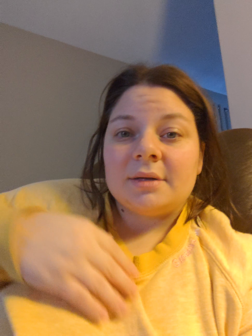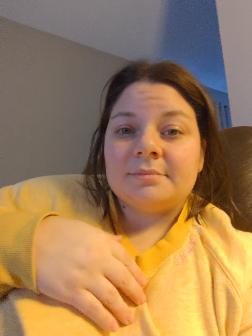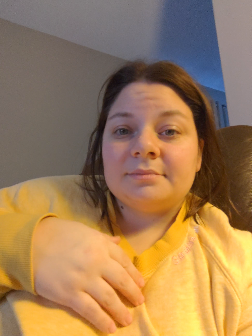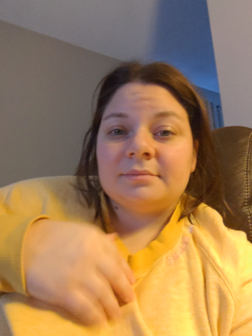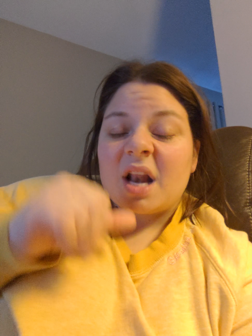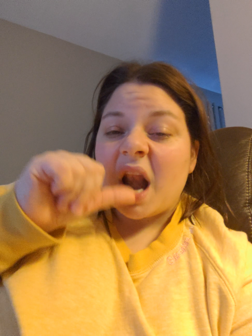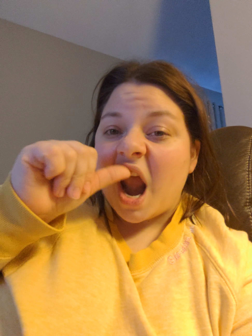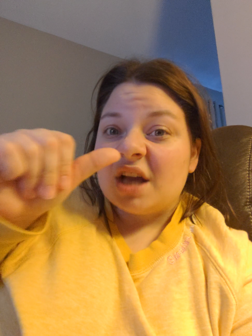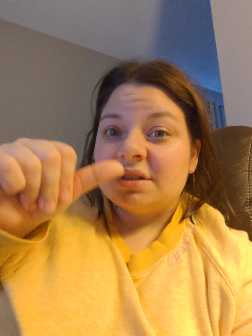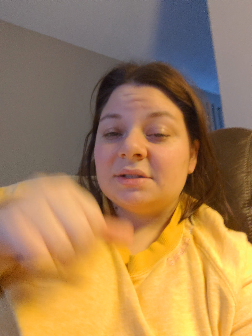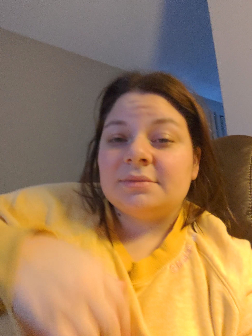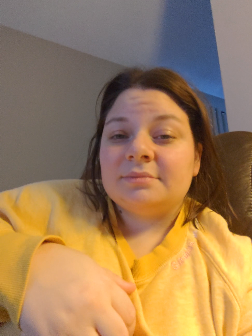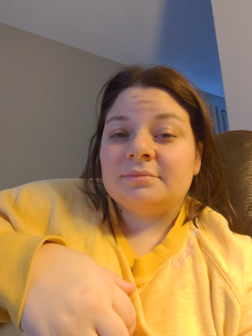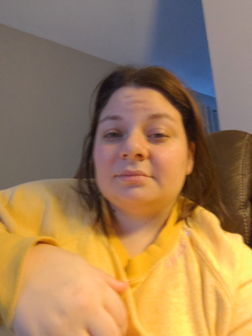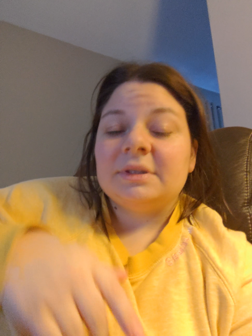nuts